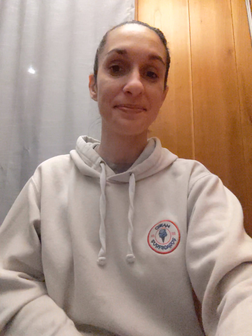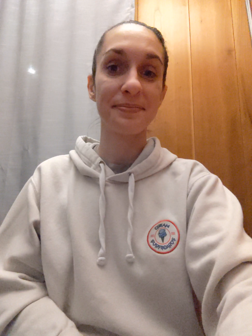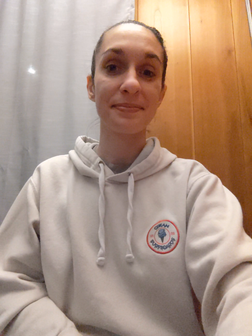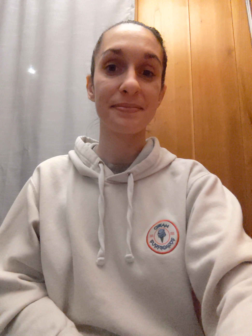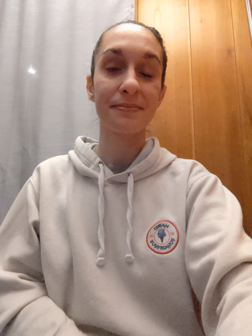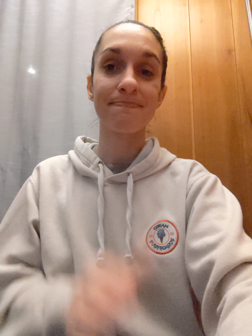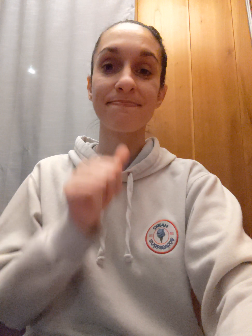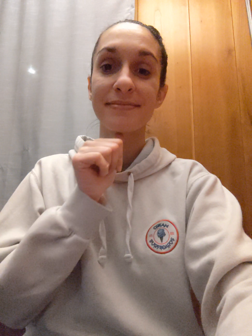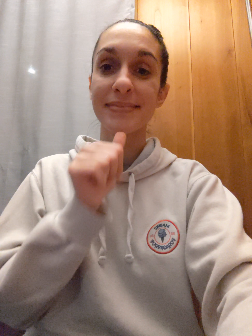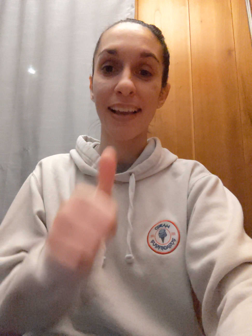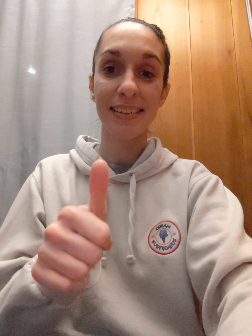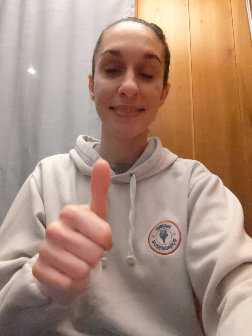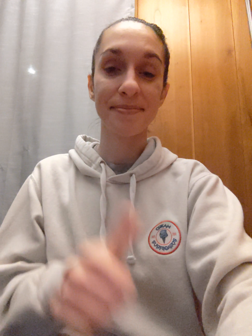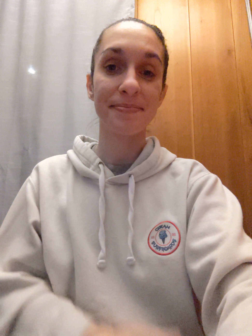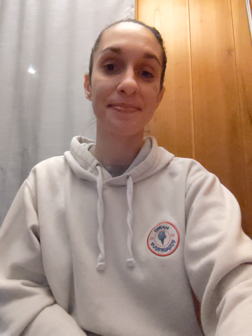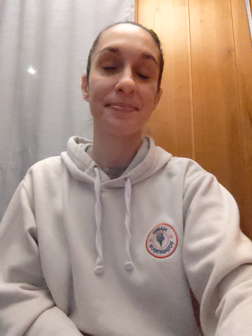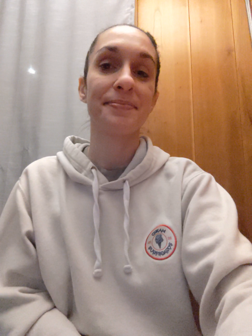not